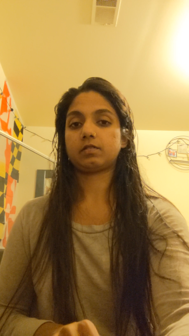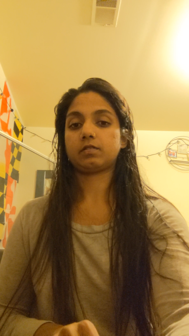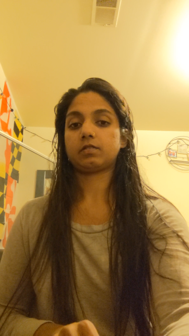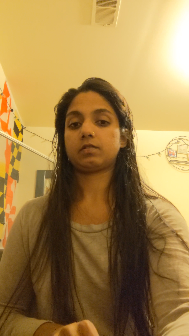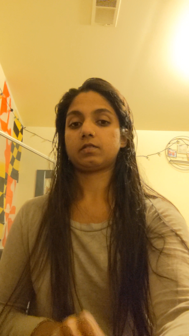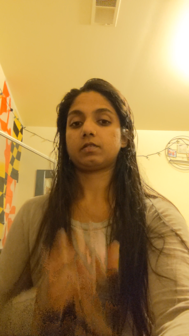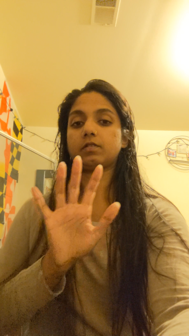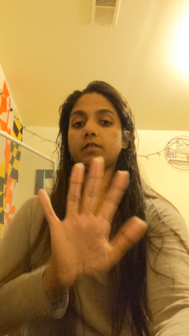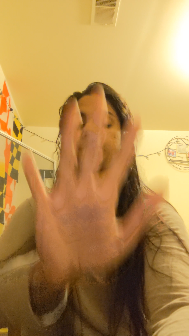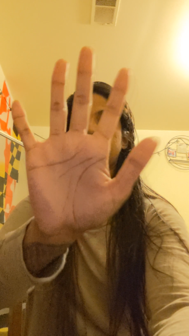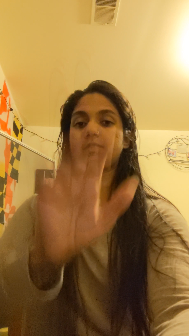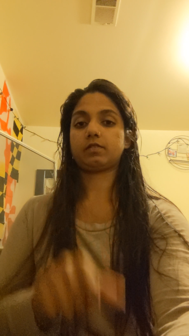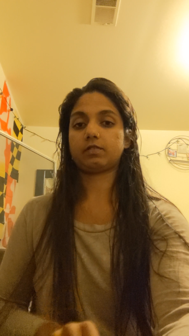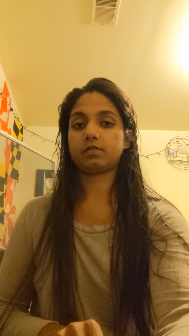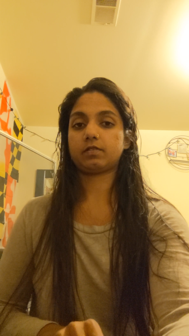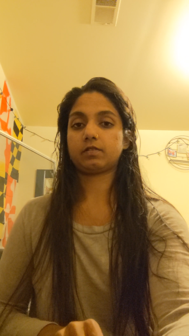give me five